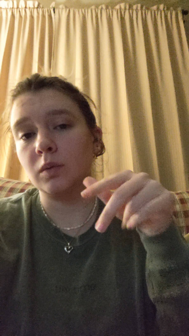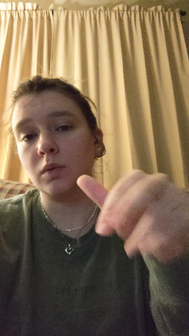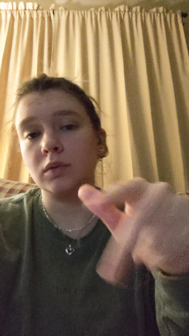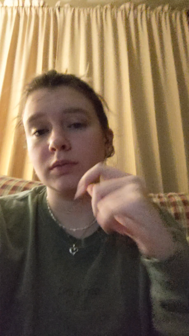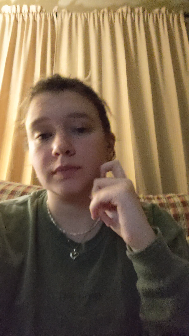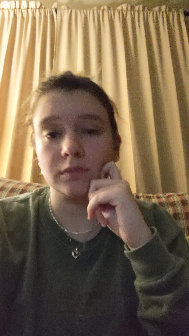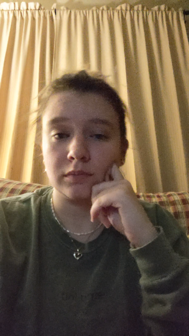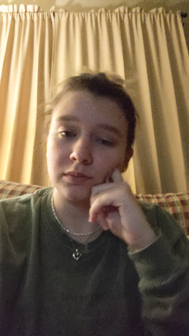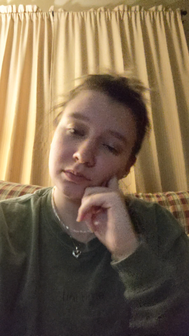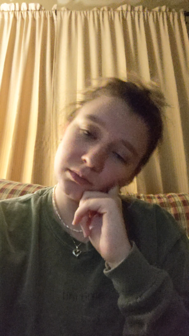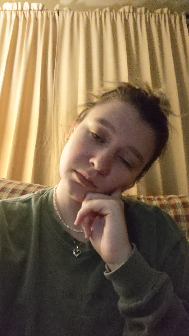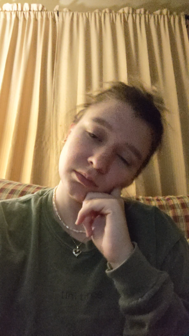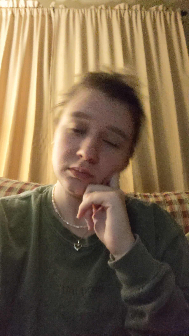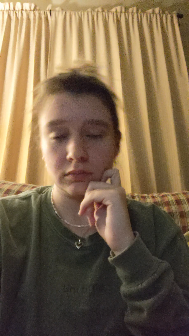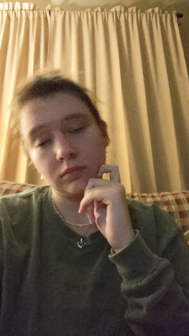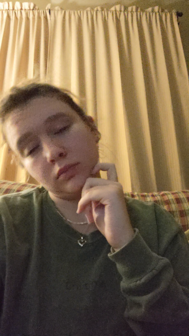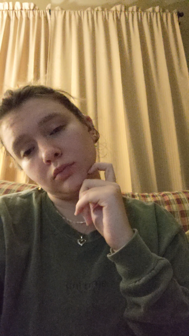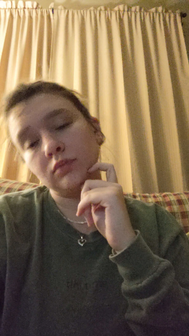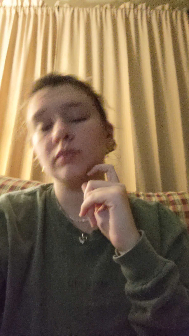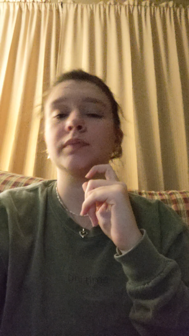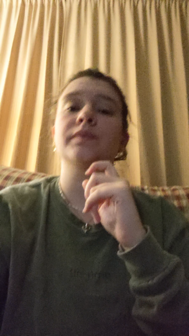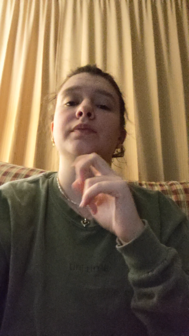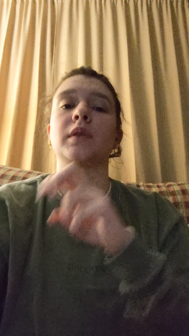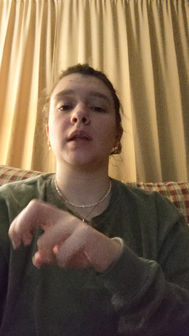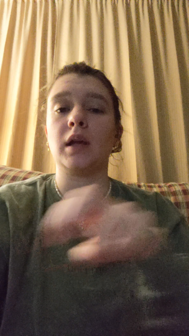couch